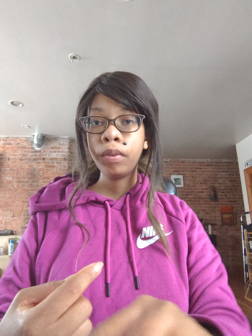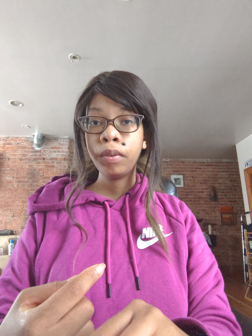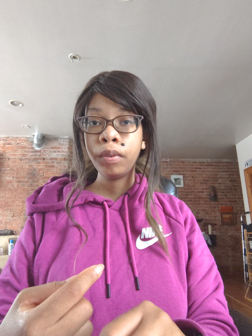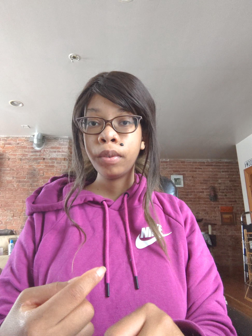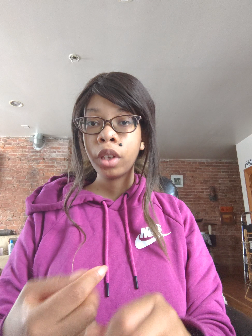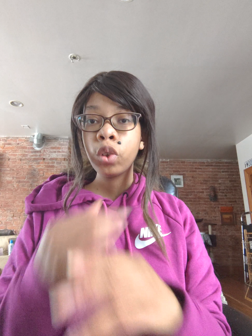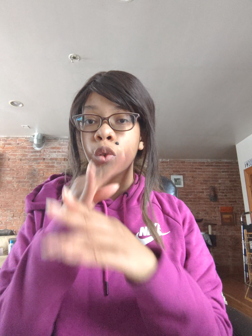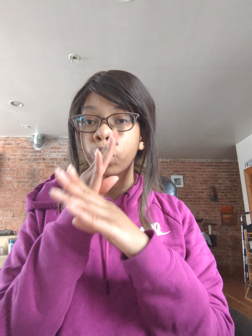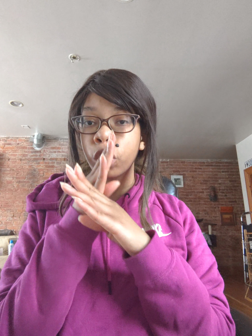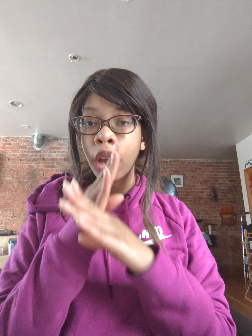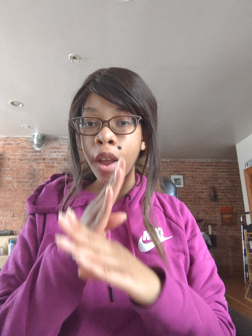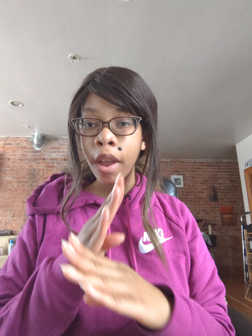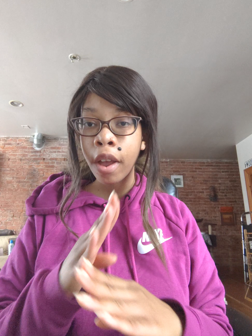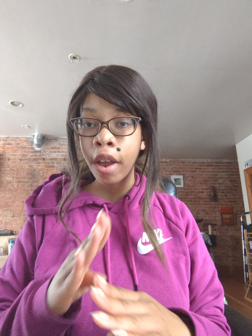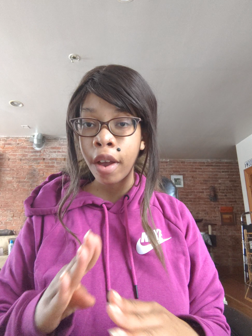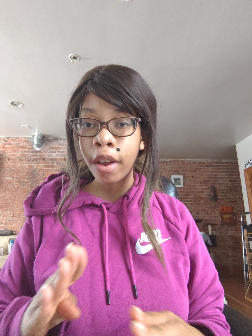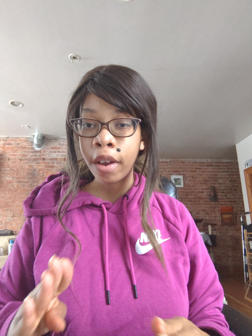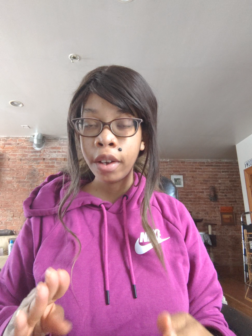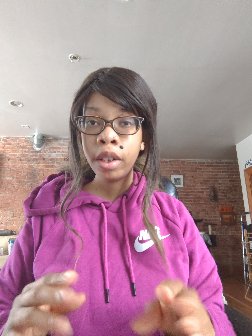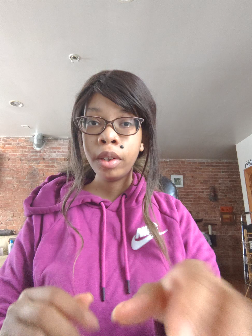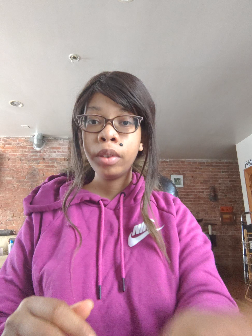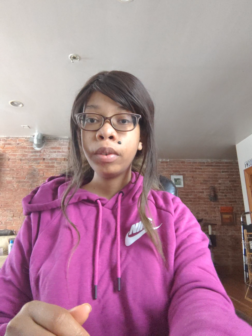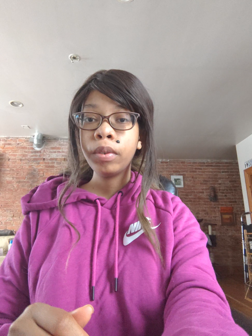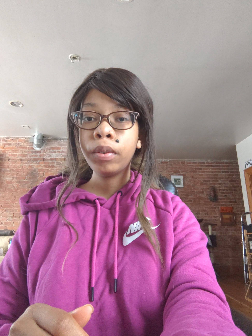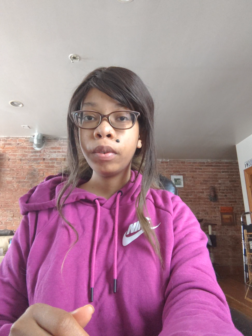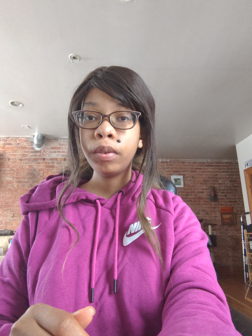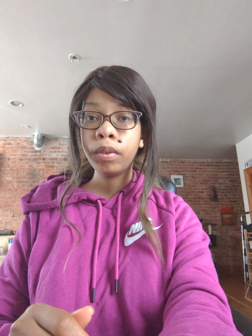quiet